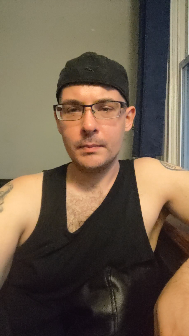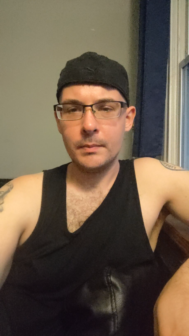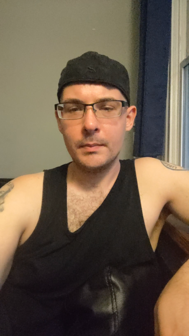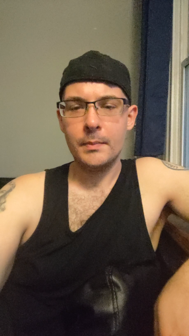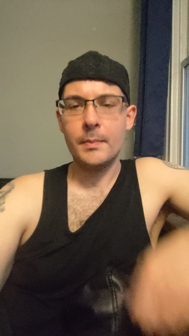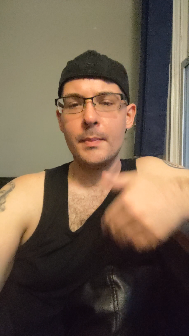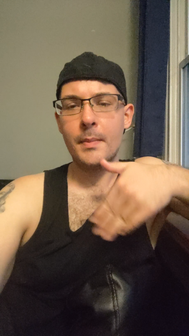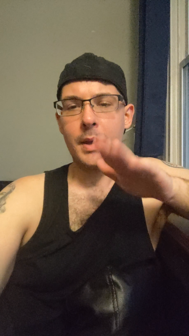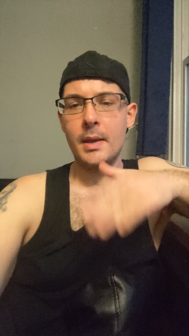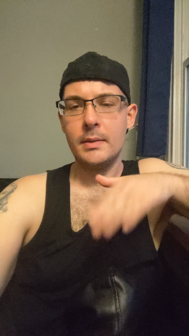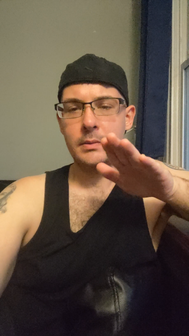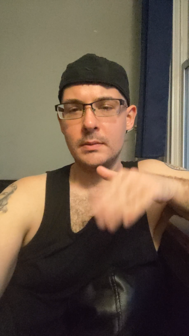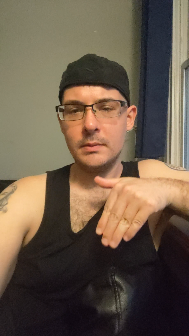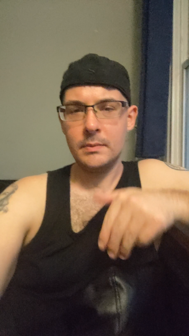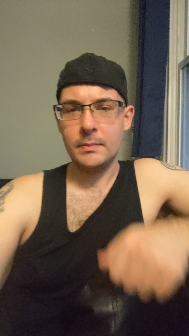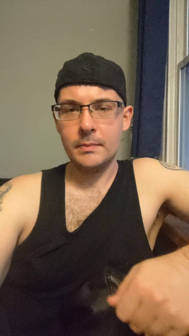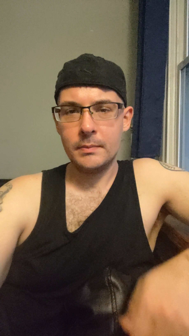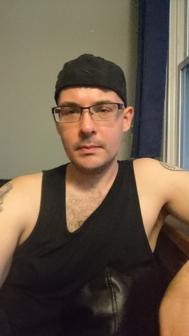paint